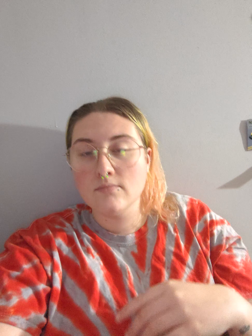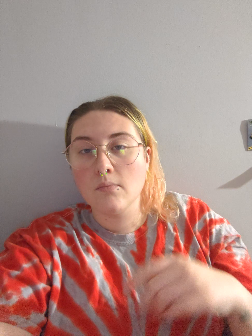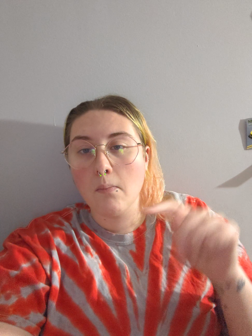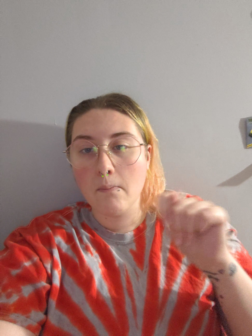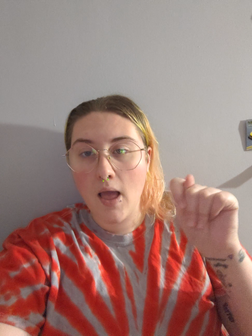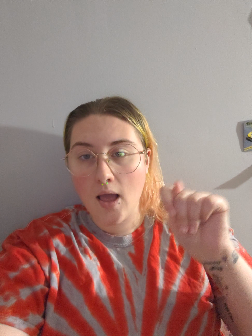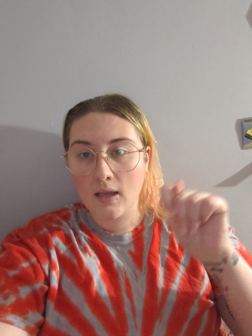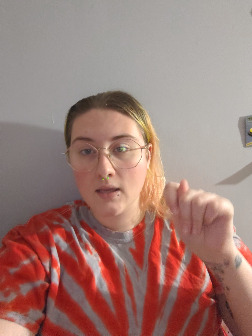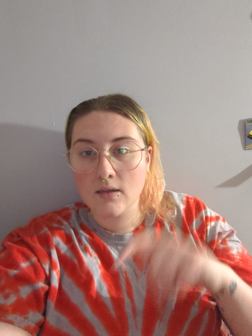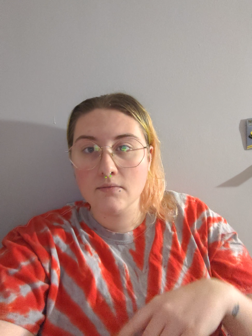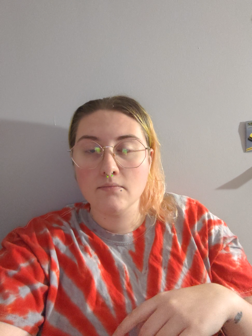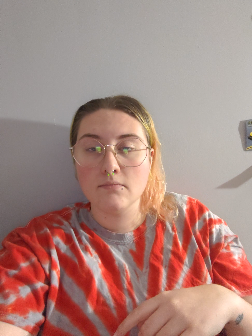potty